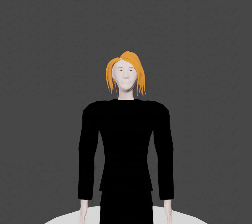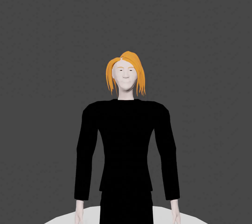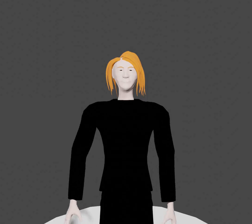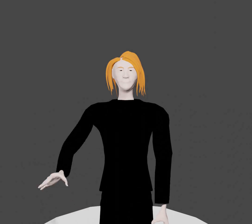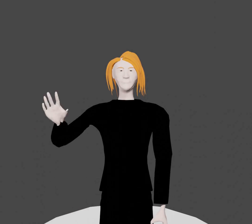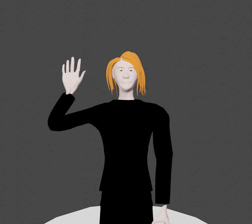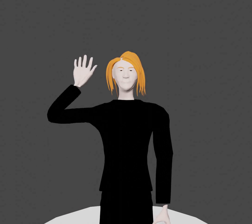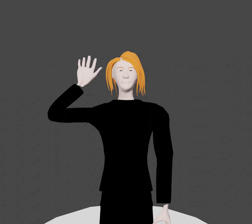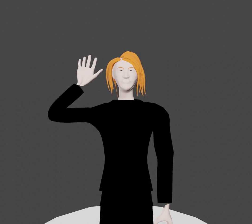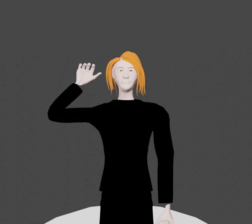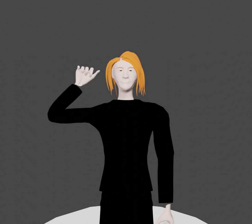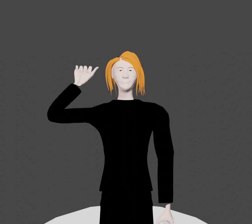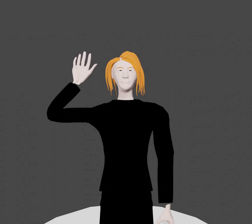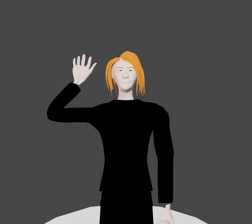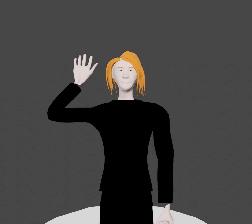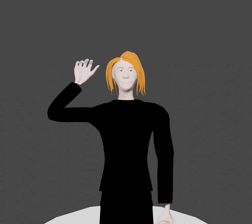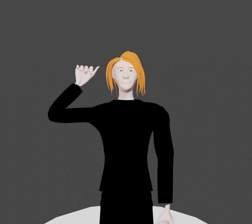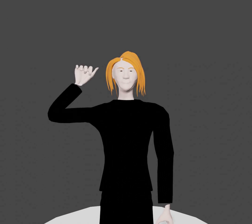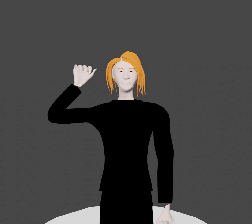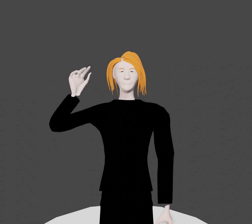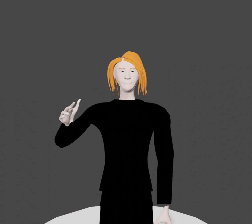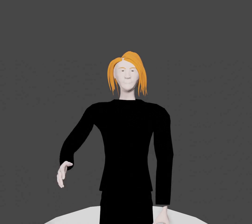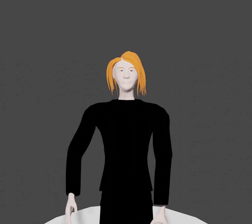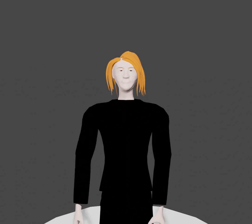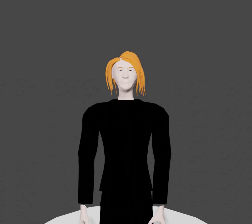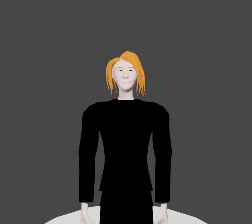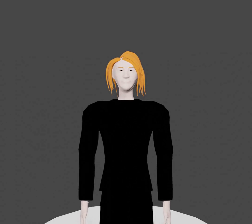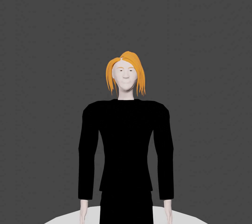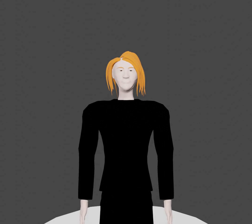Ass (Donkey)